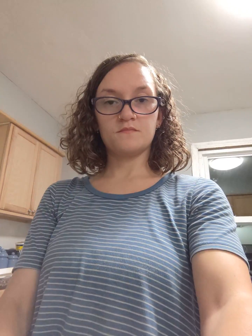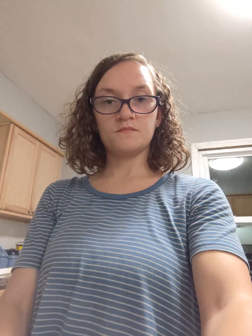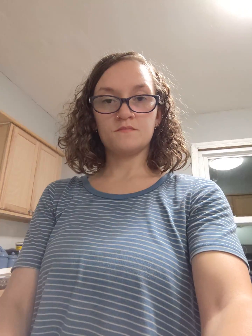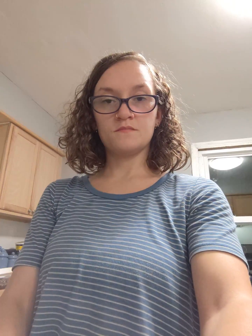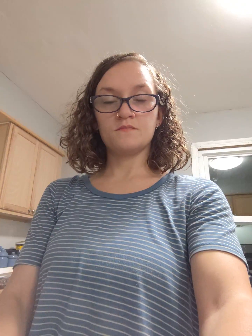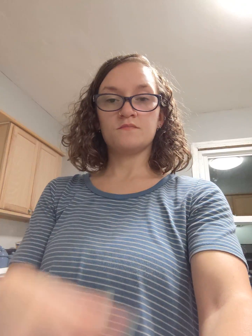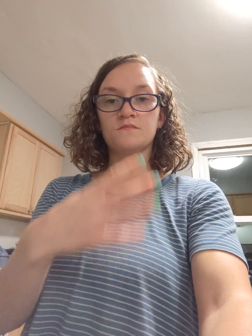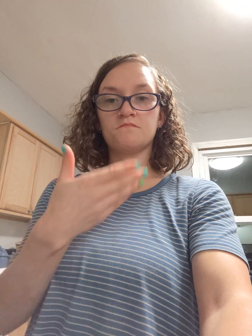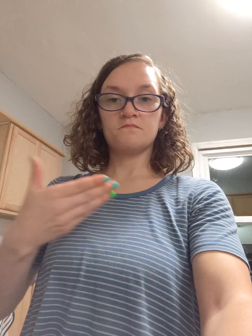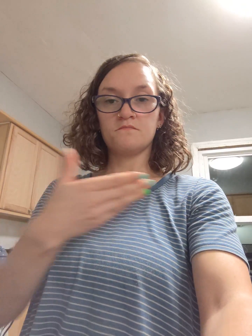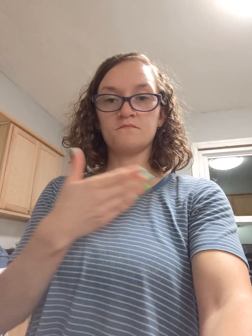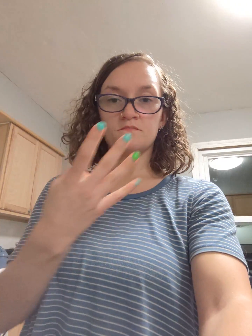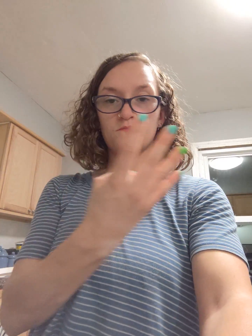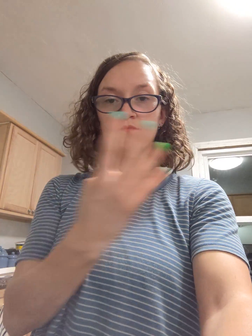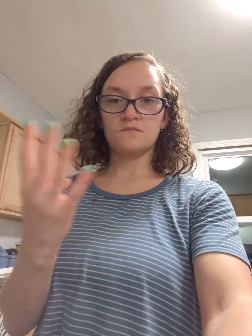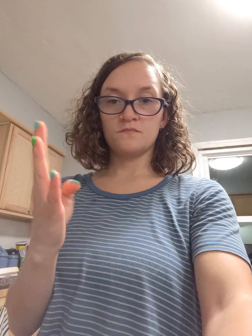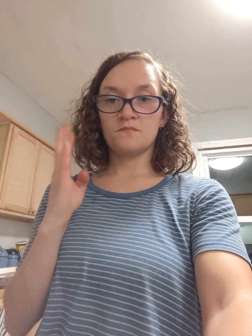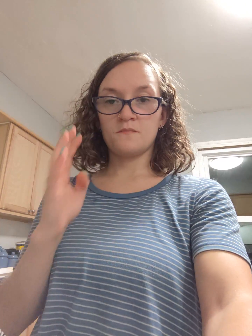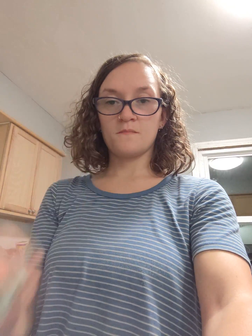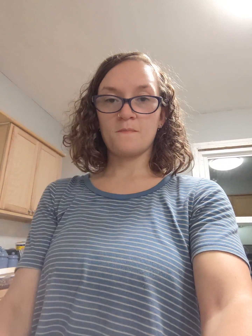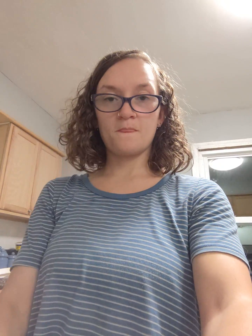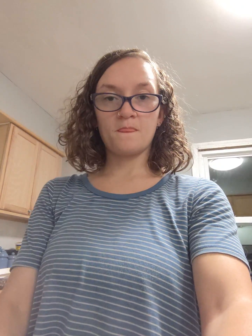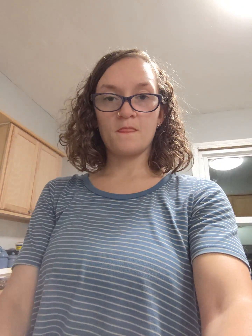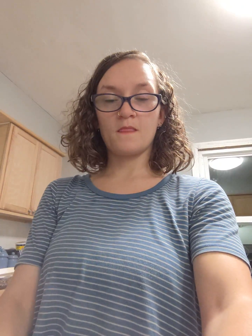crib